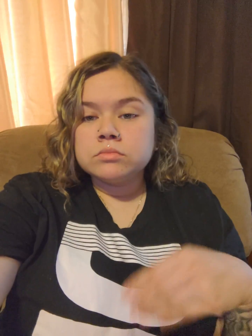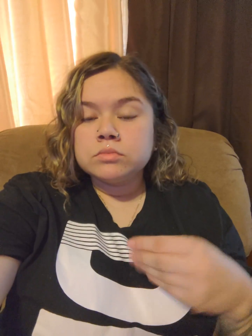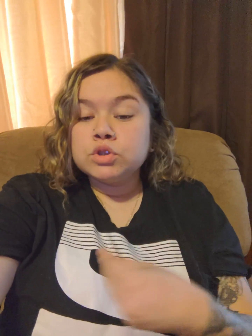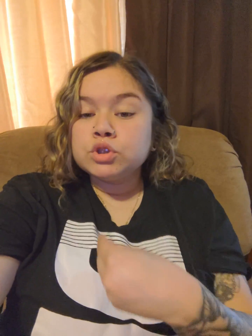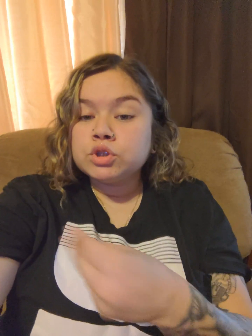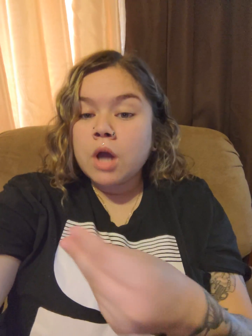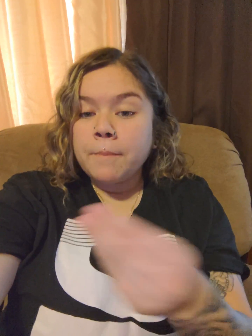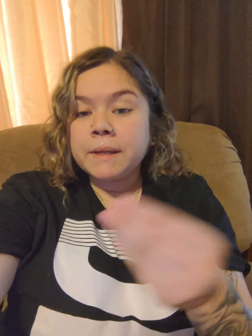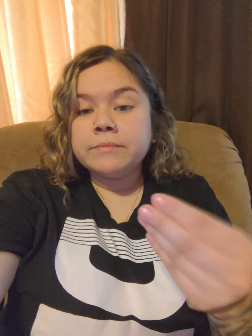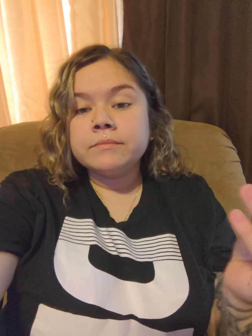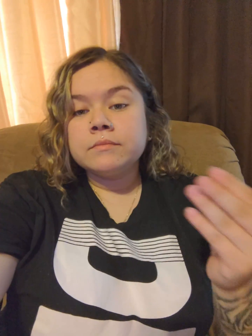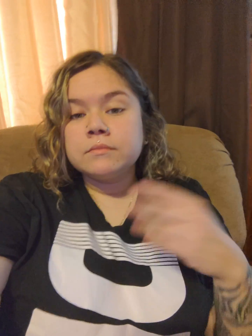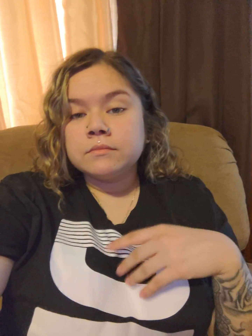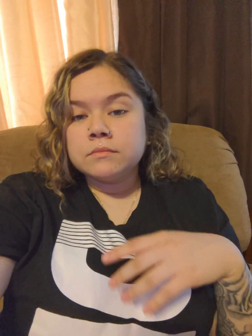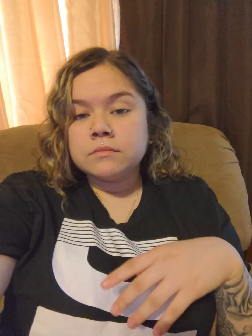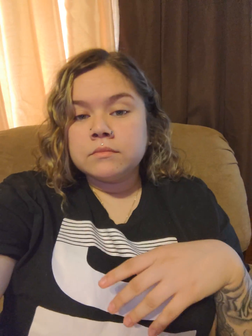shopping